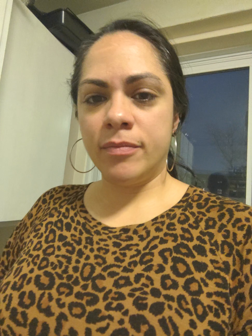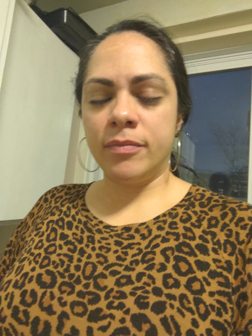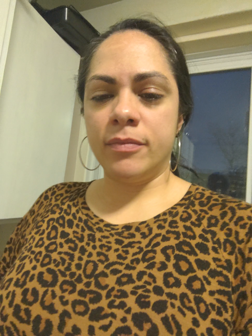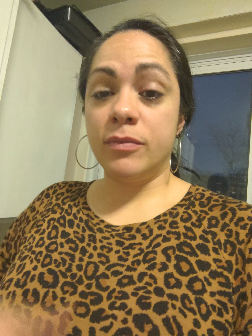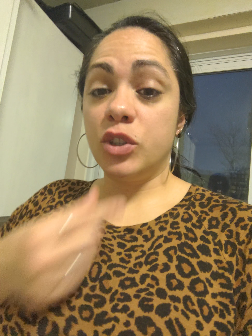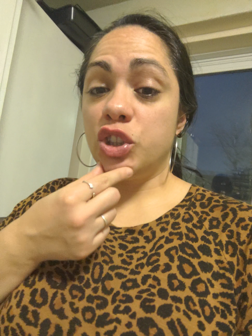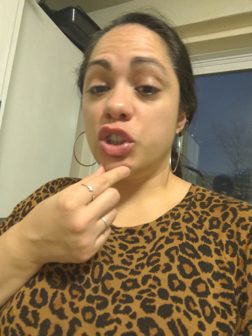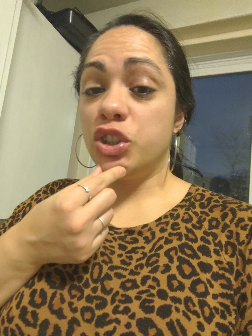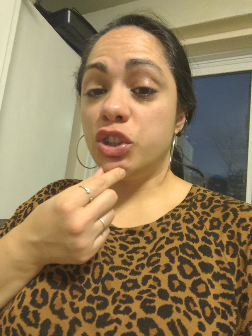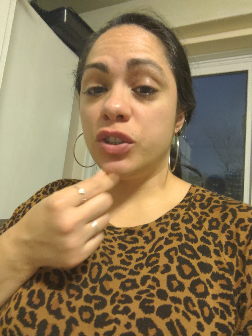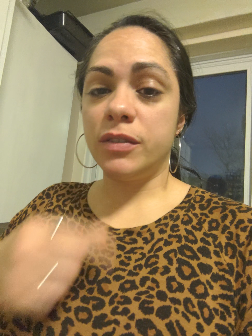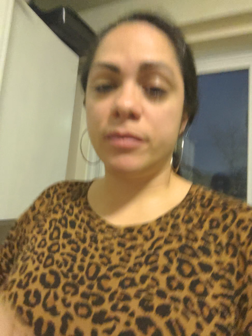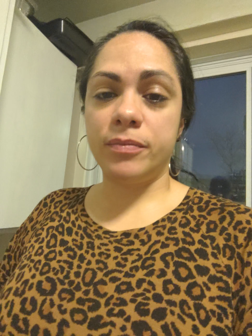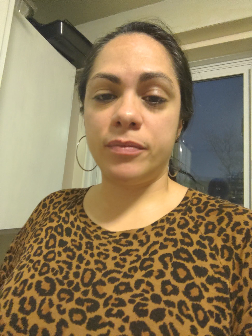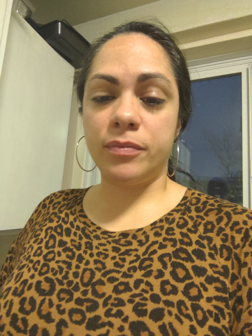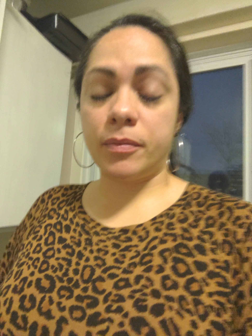chin